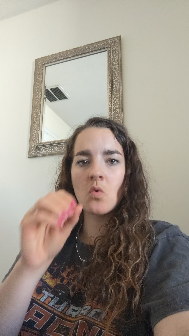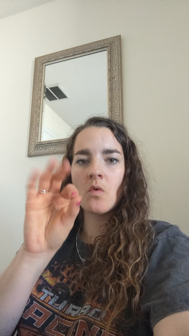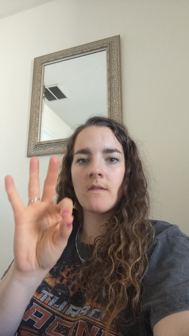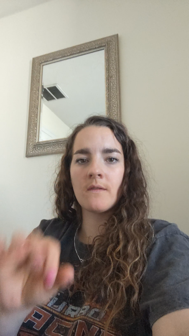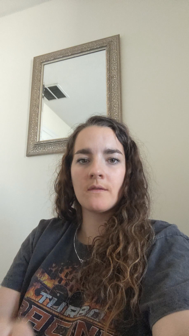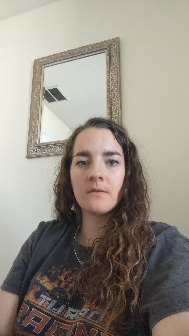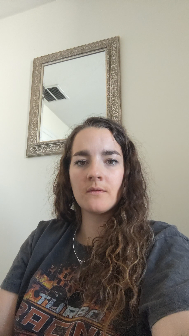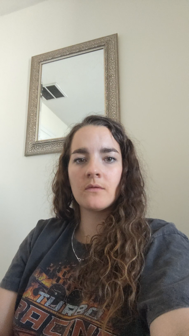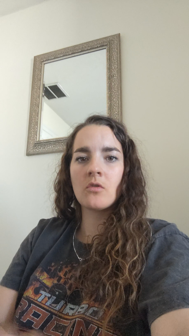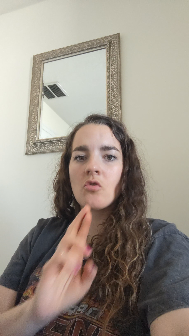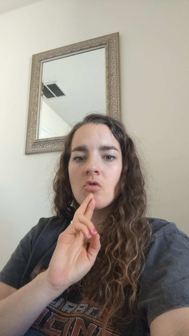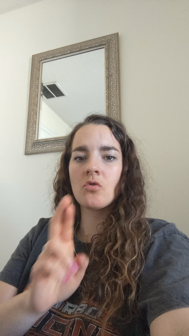are